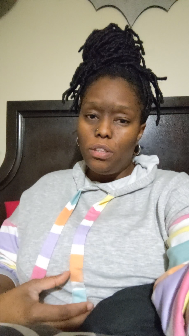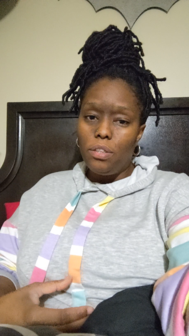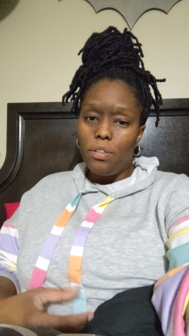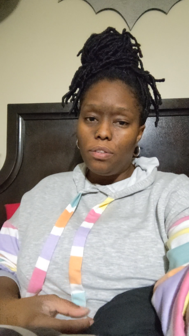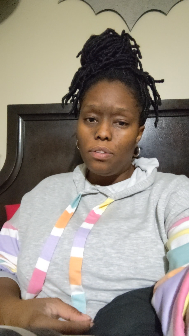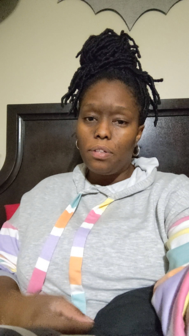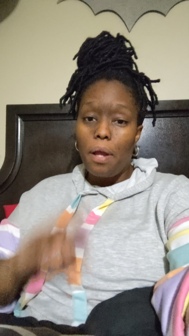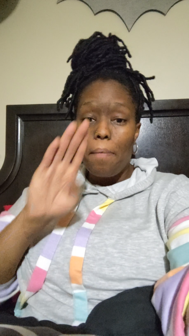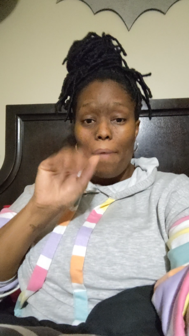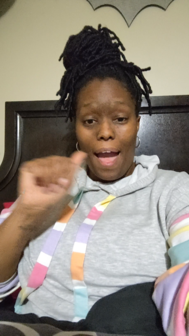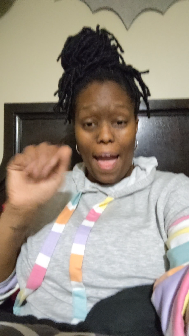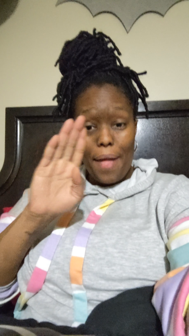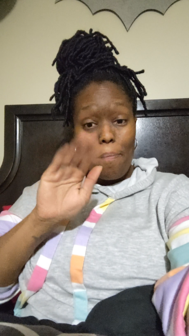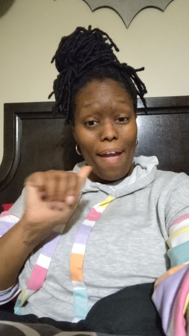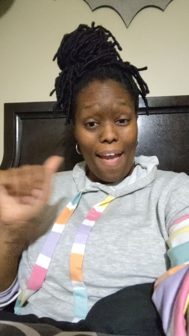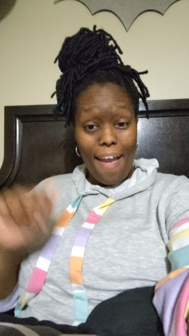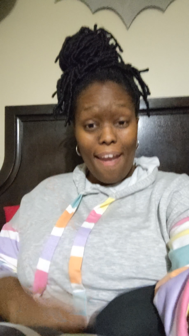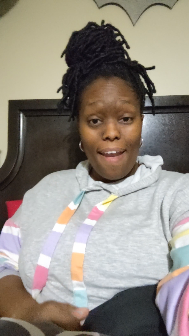baa baa